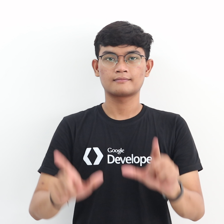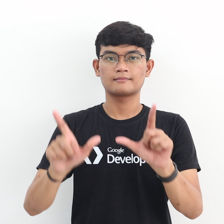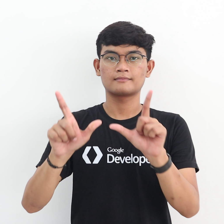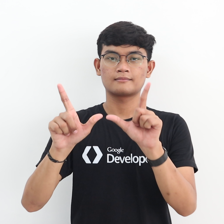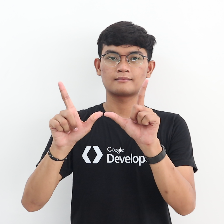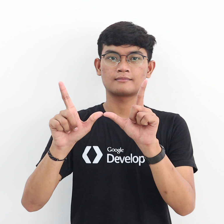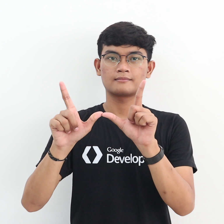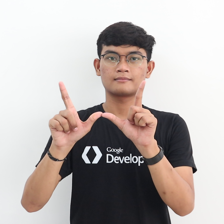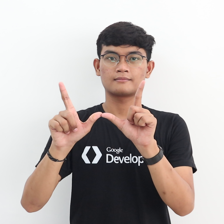W